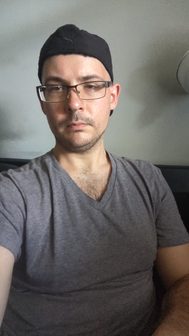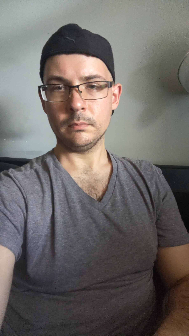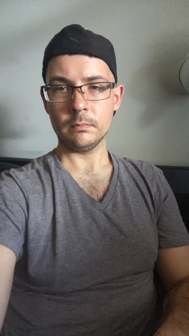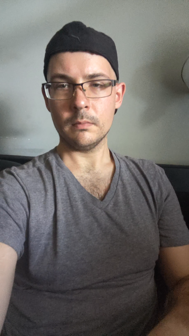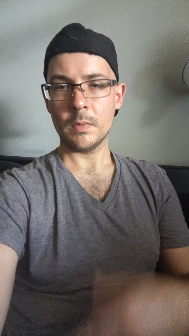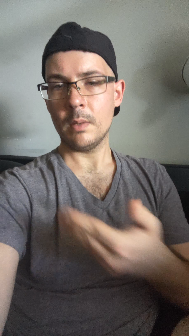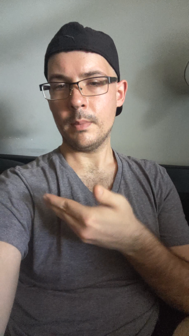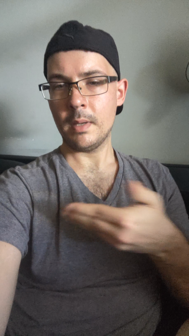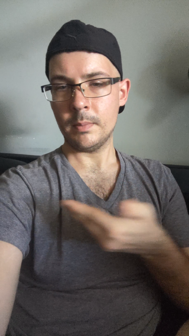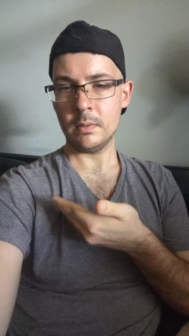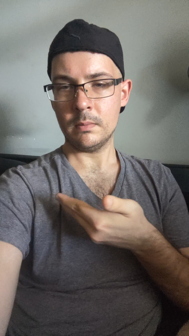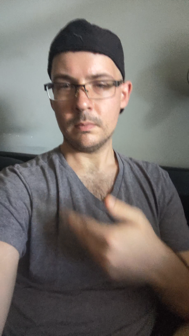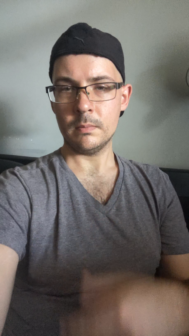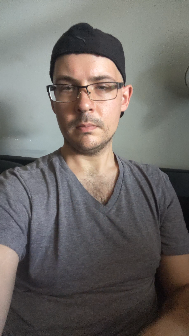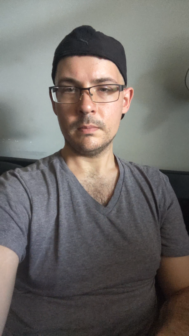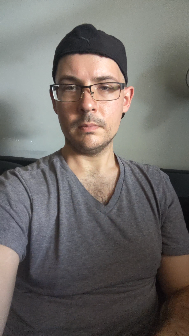baby